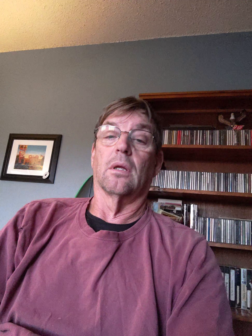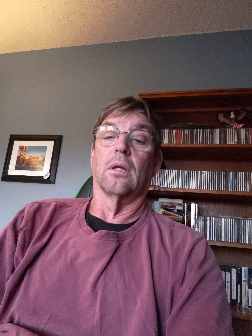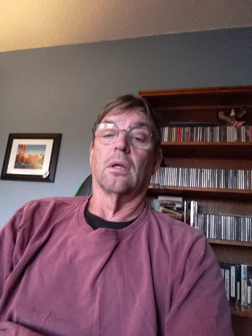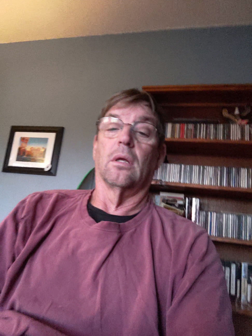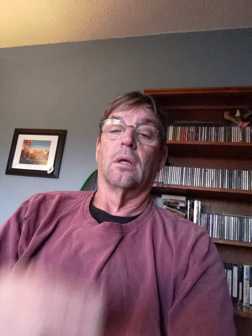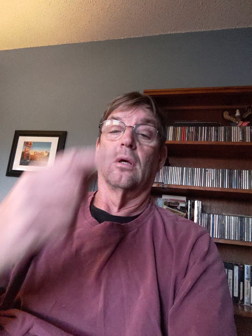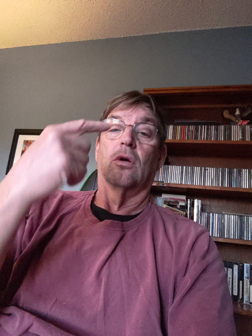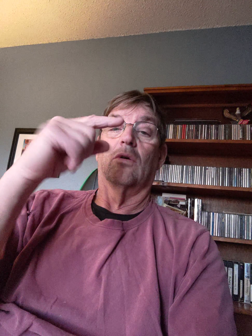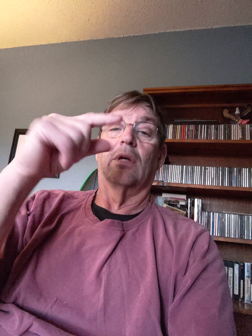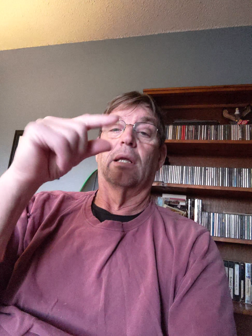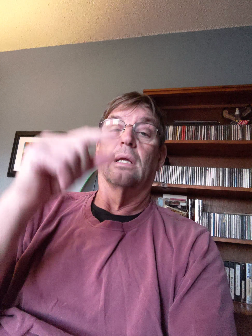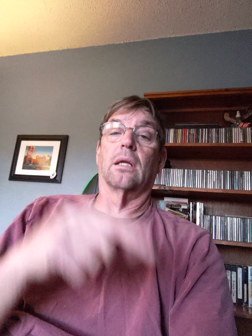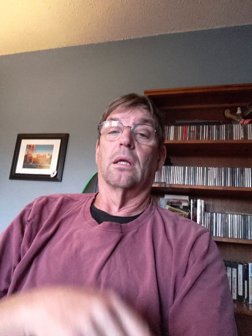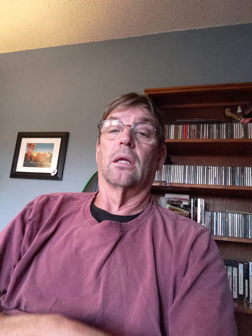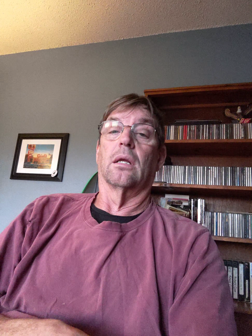green